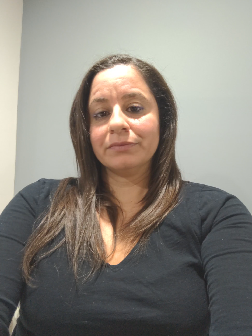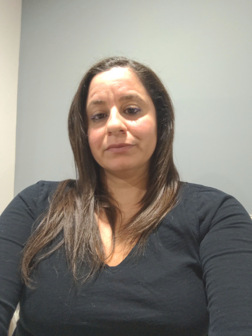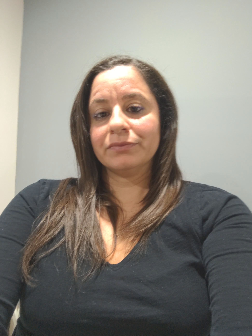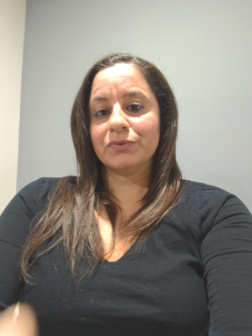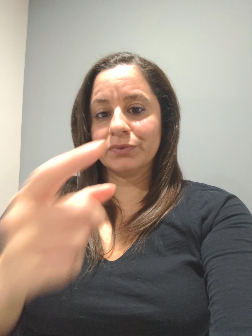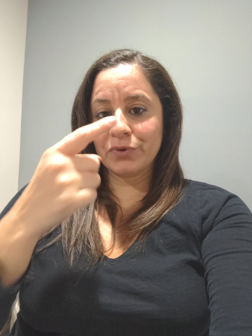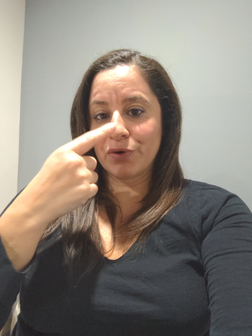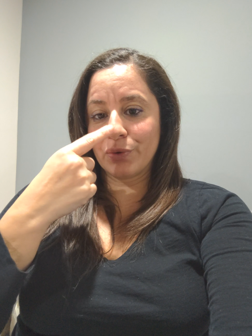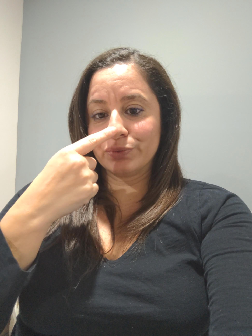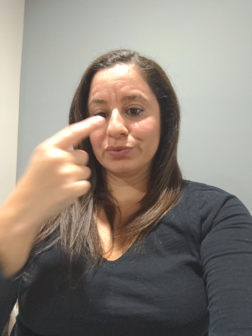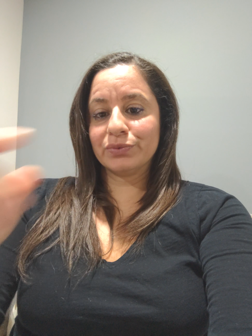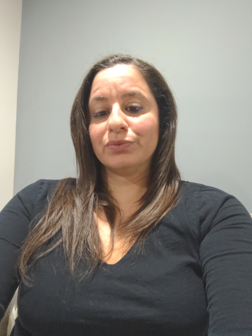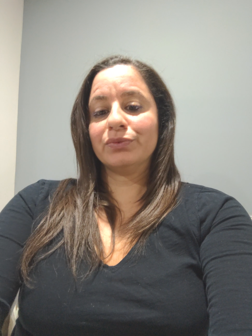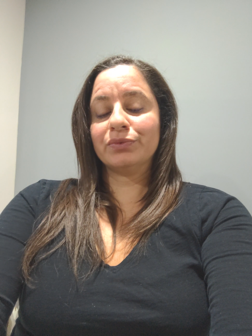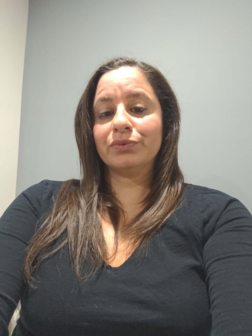nose